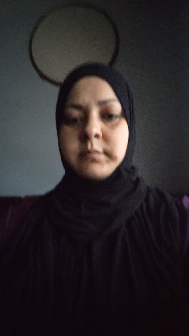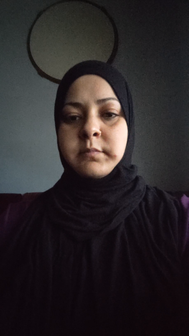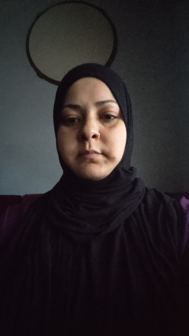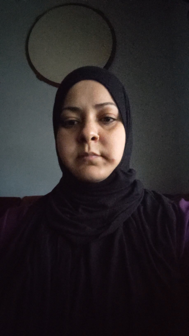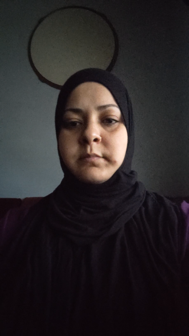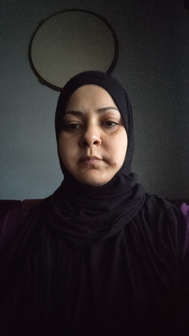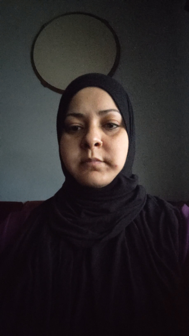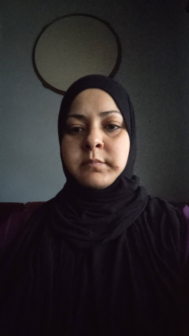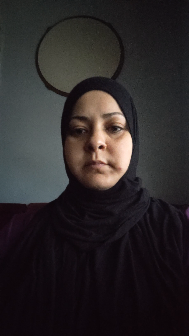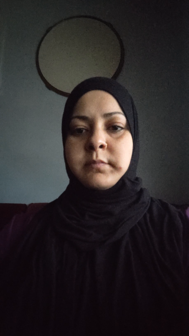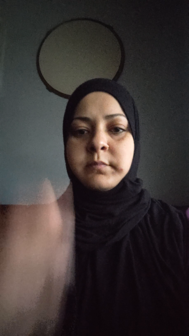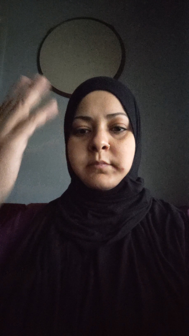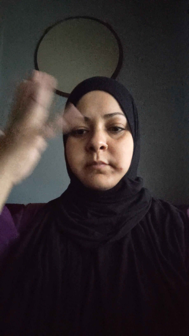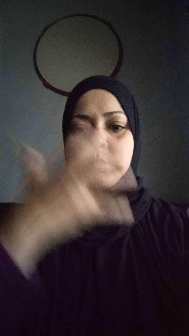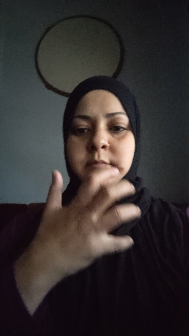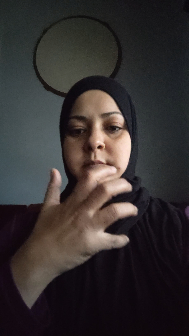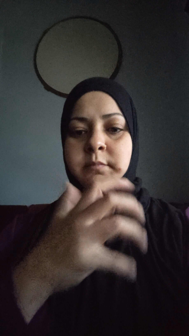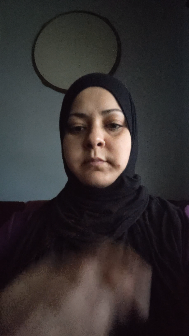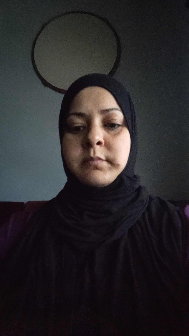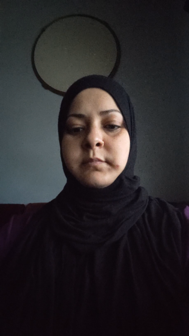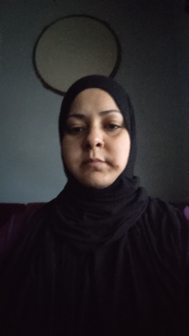dark